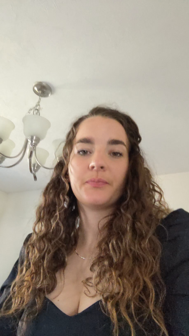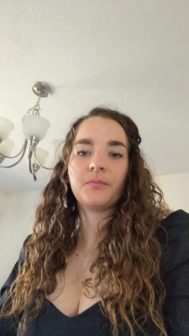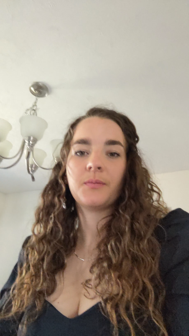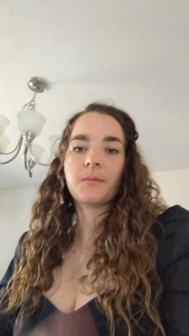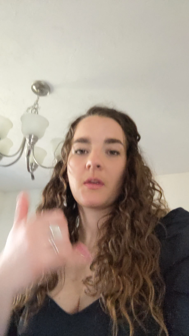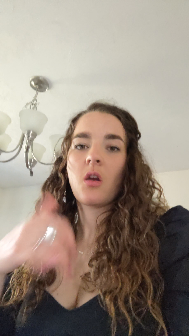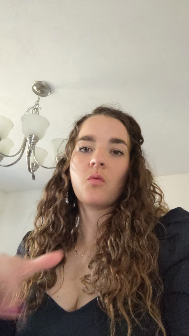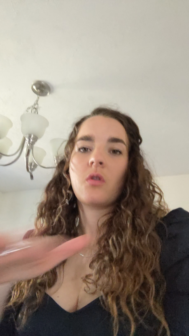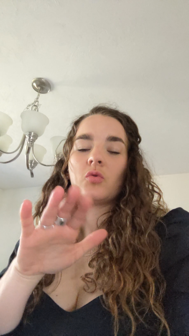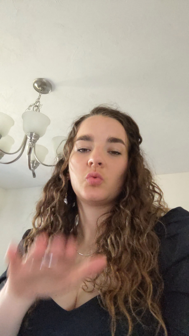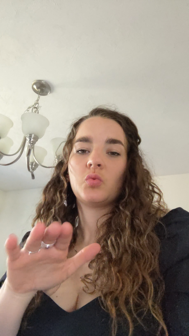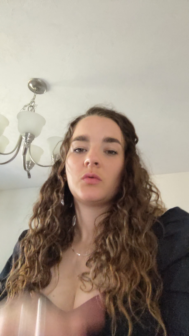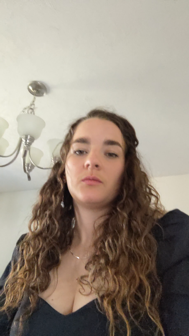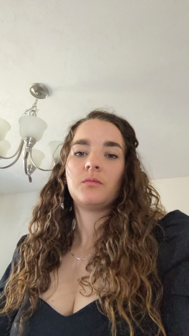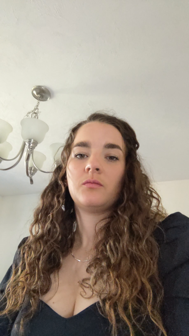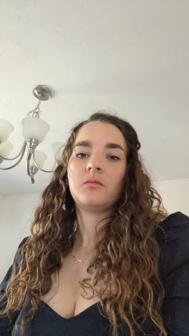playground